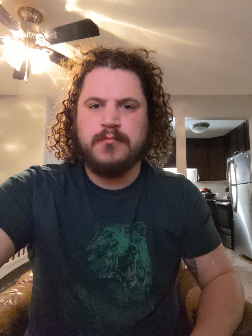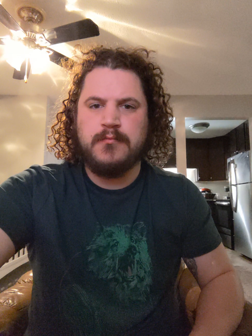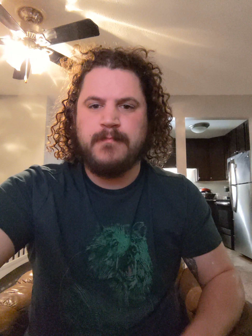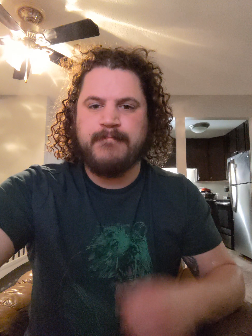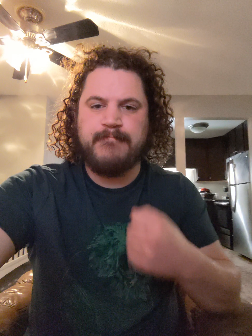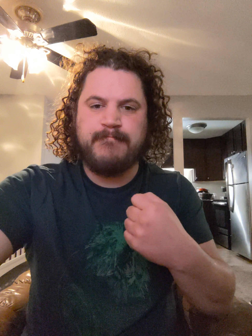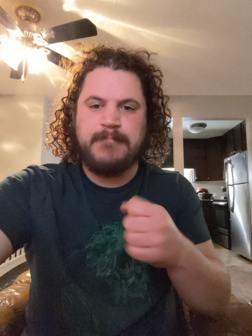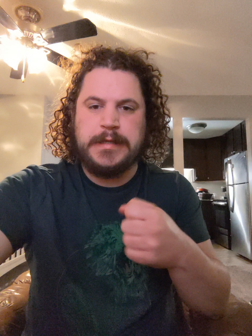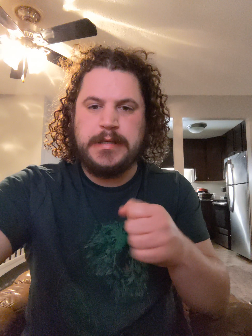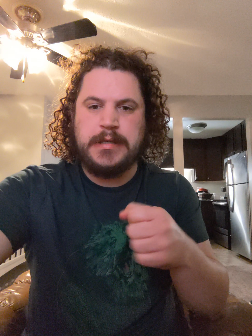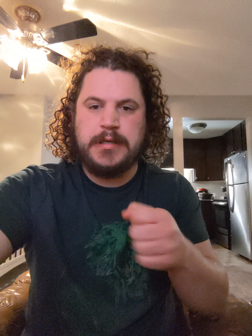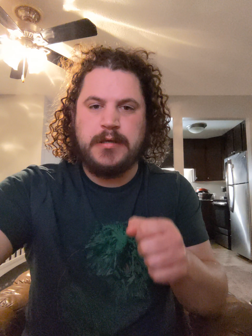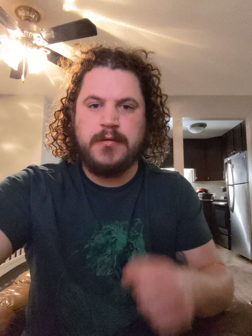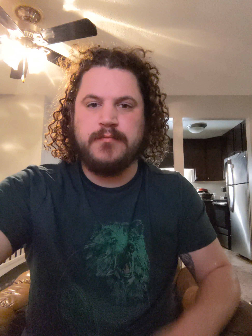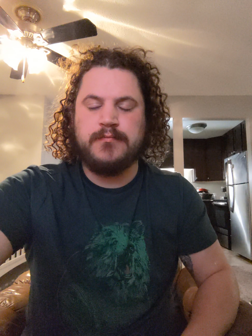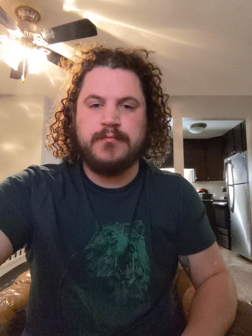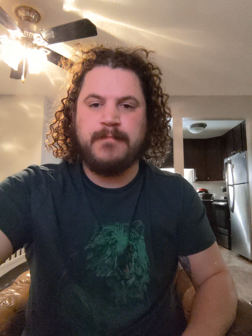make